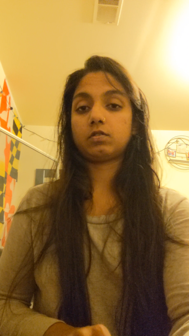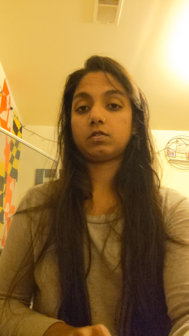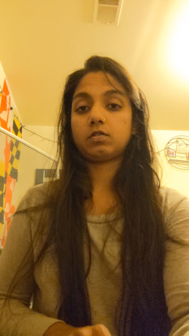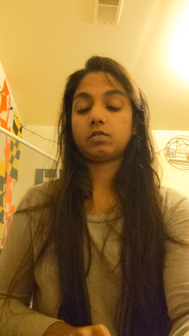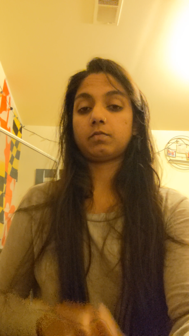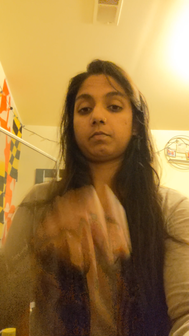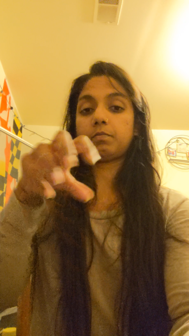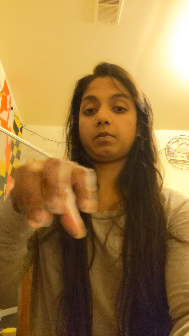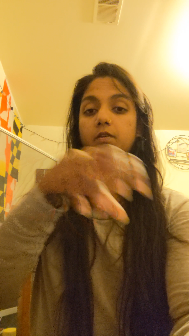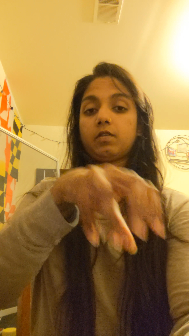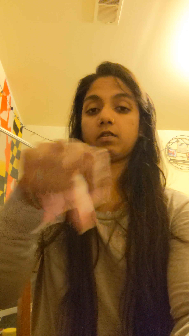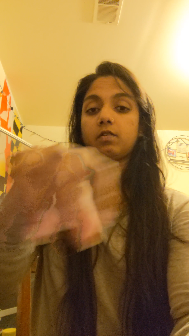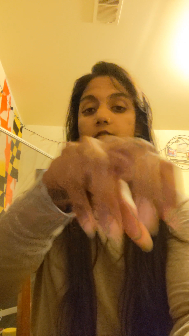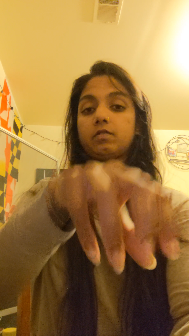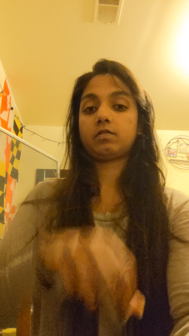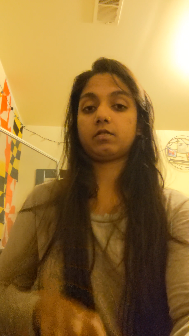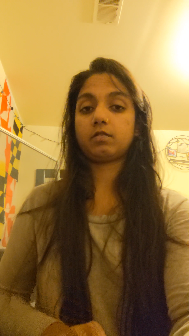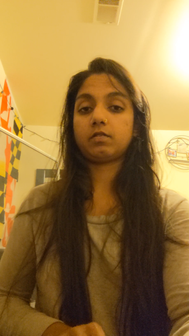block